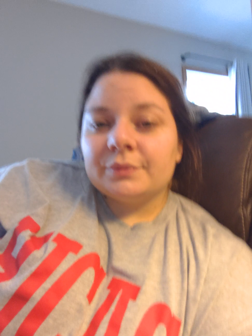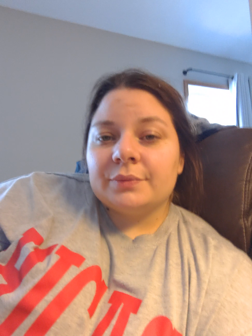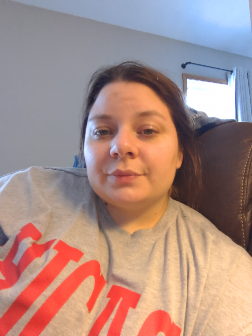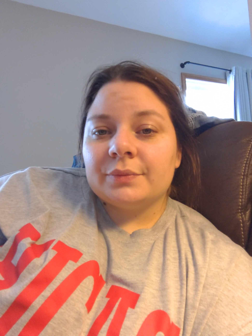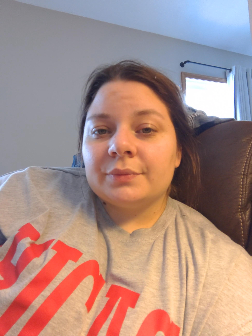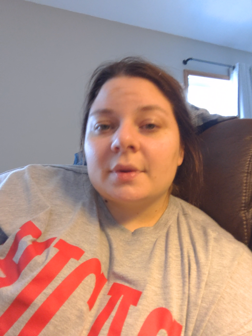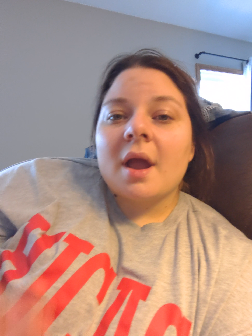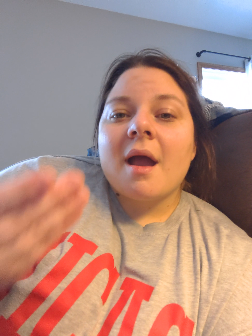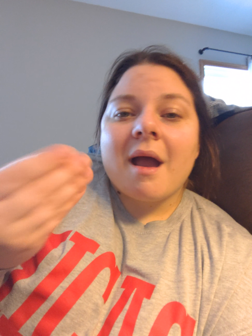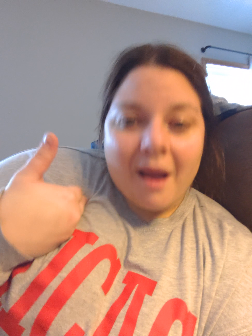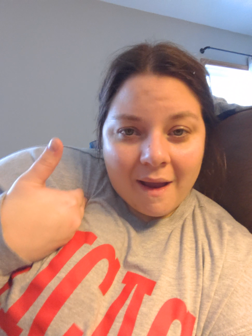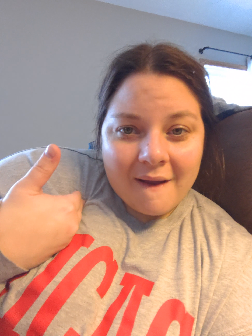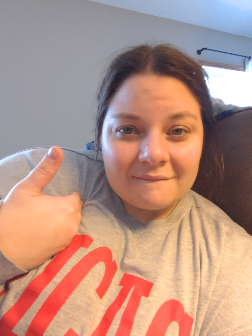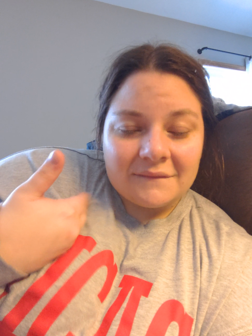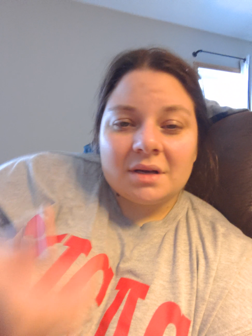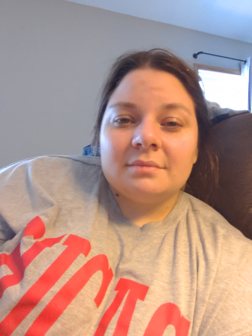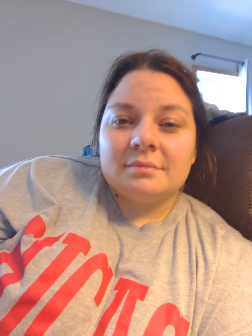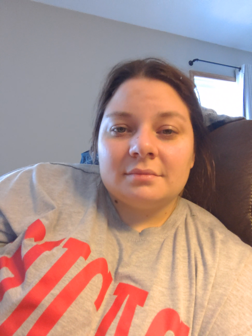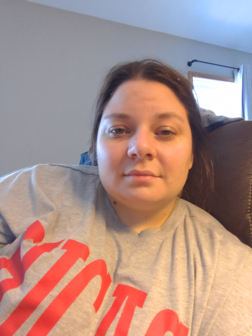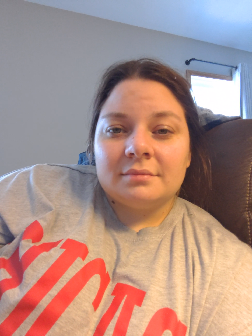have